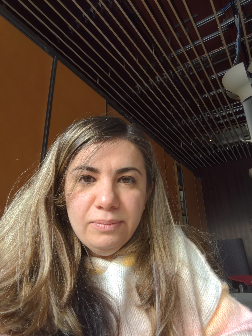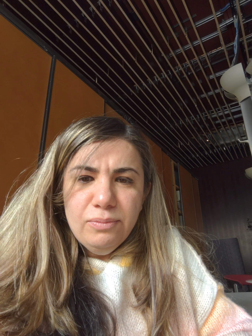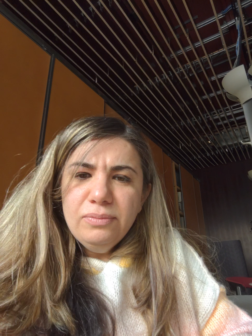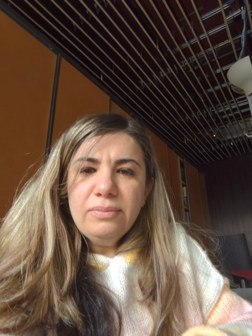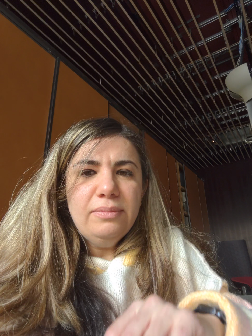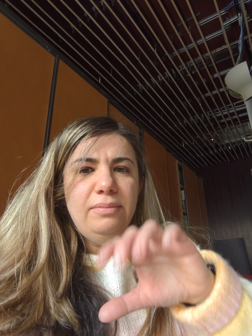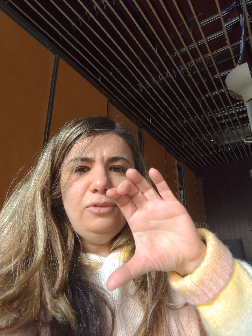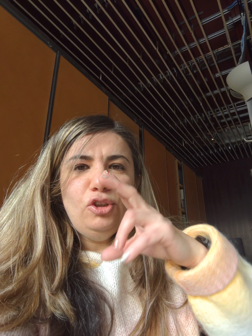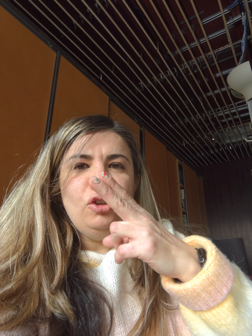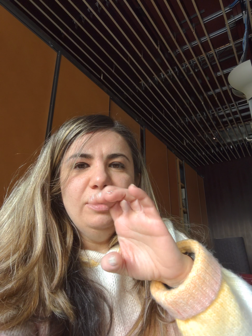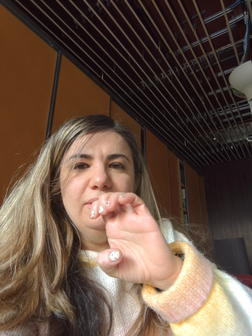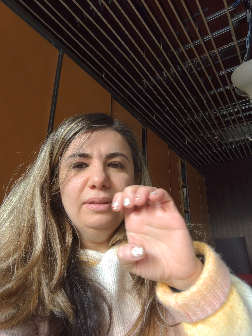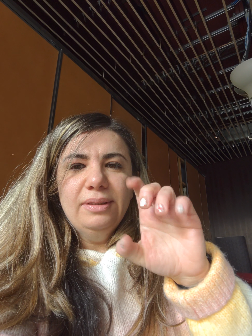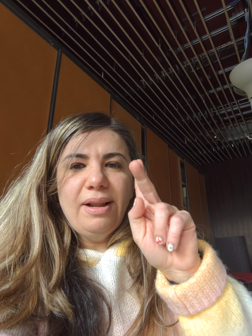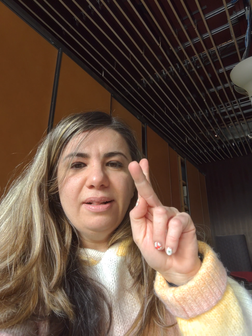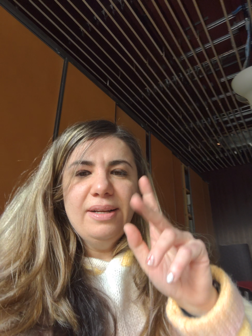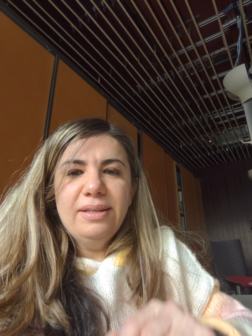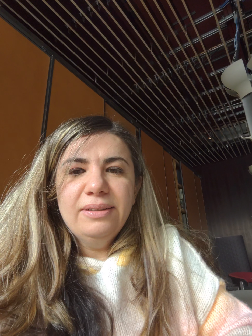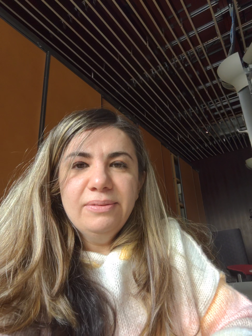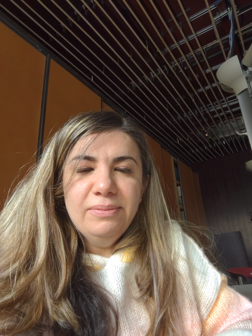cheek